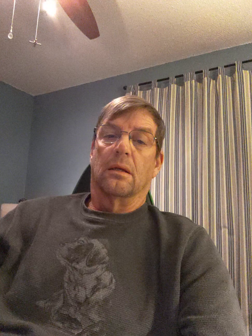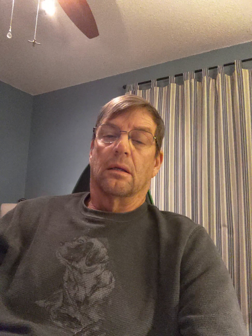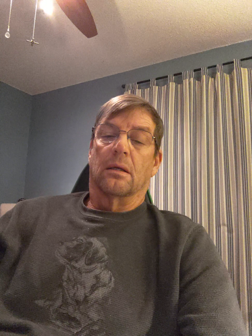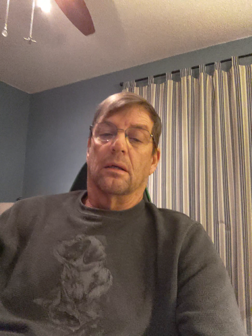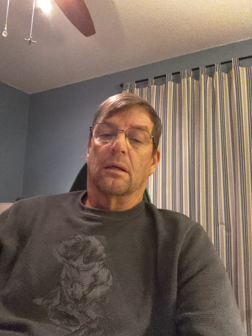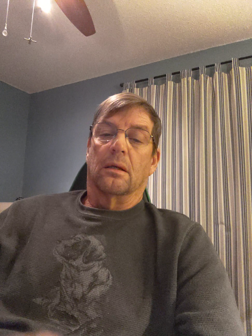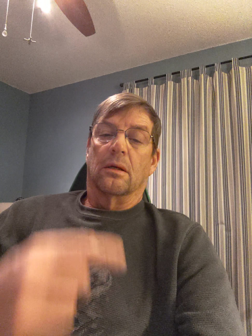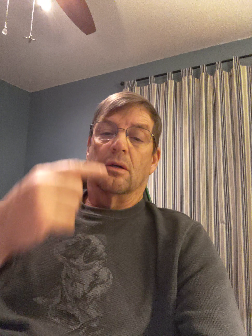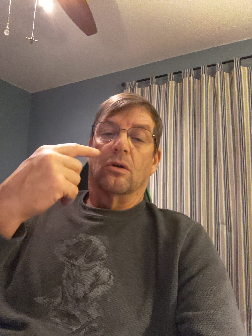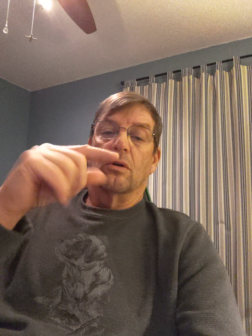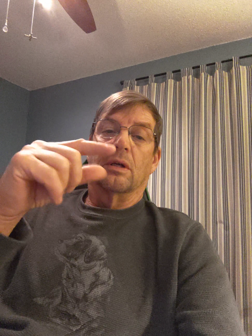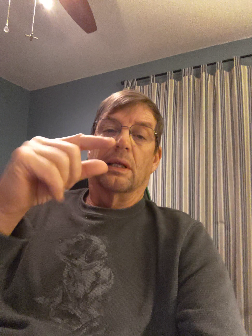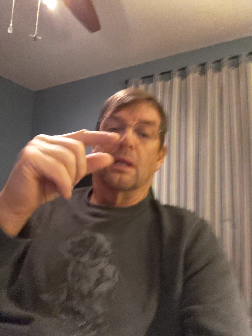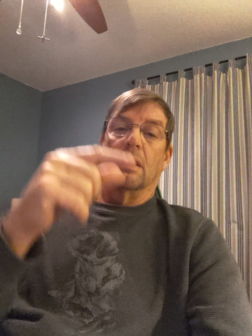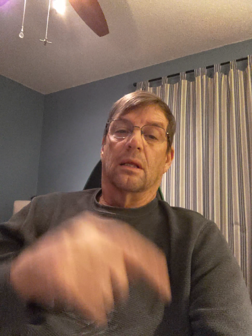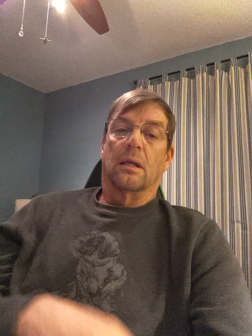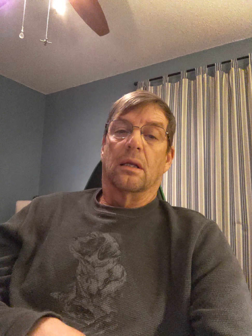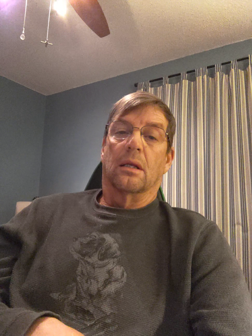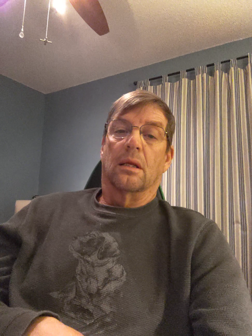green